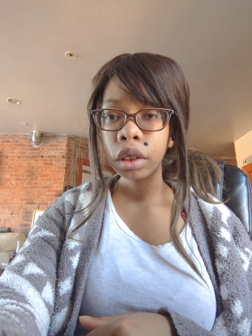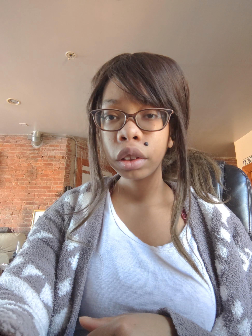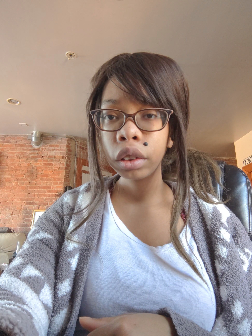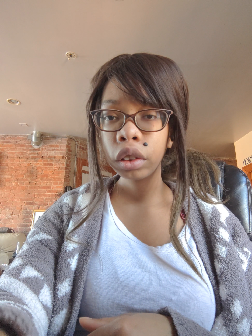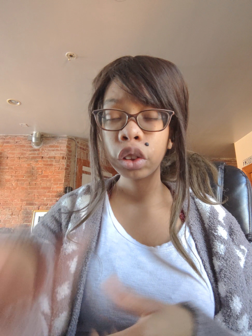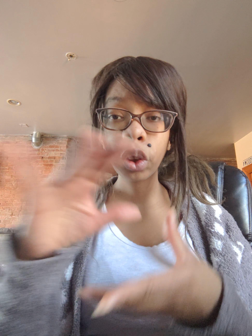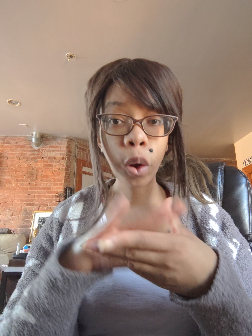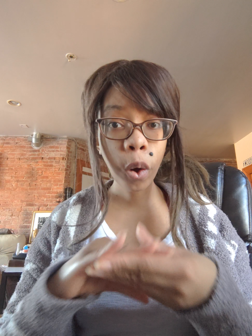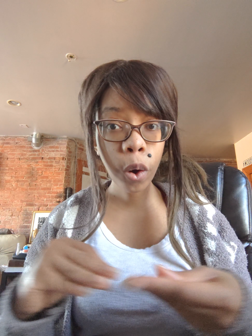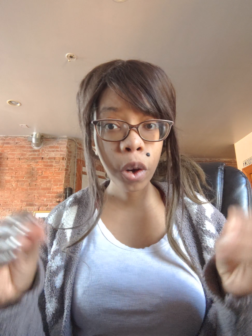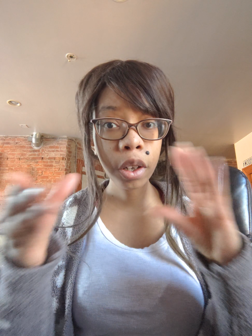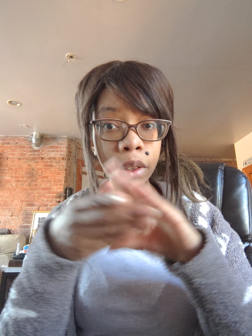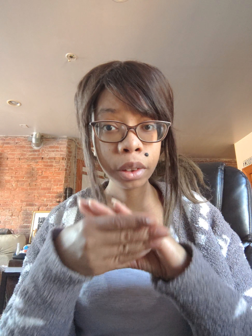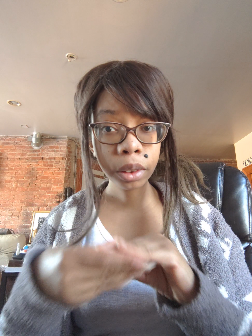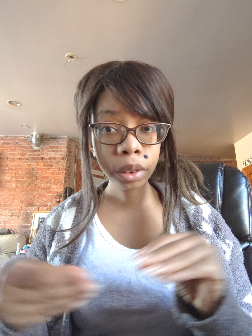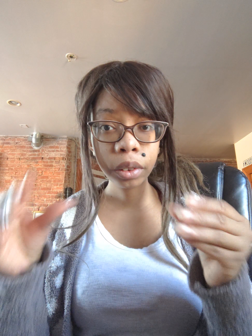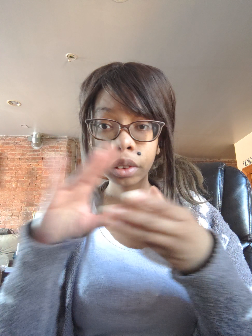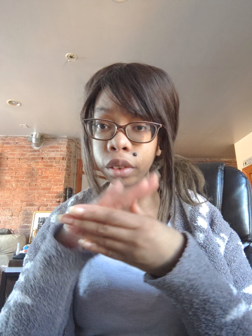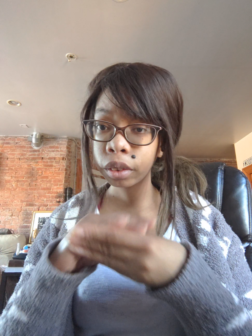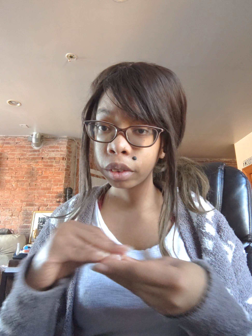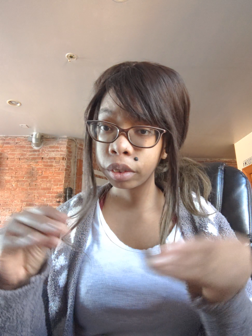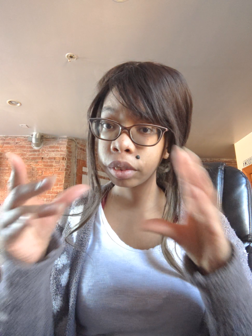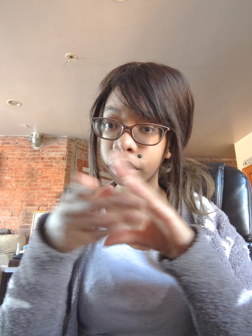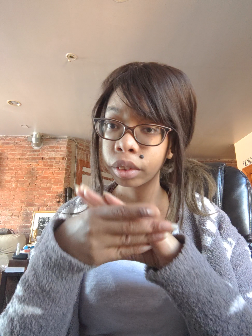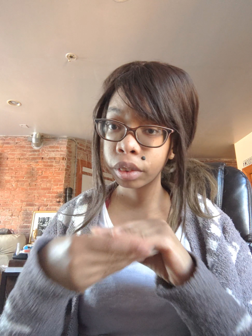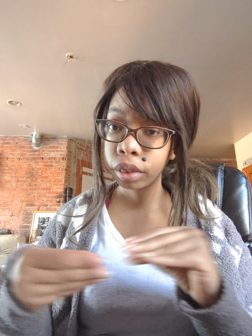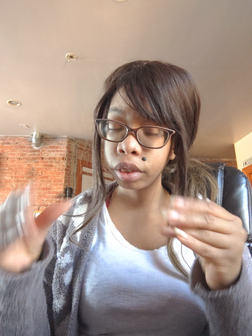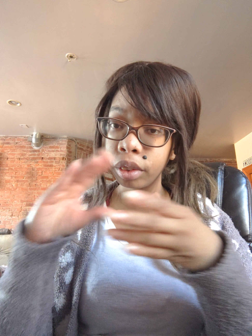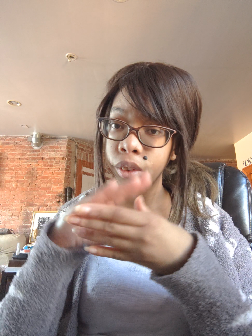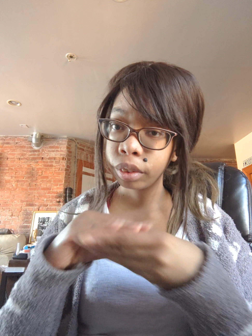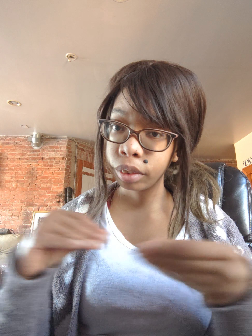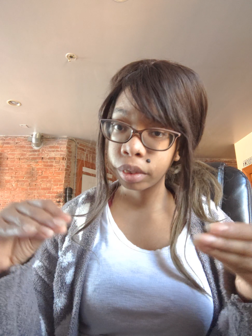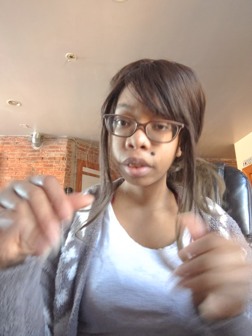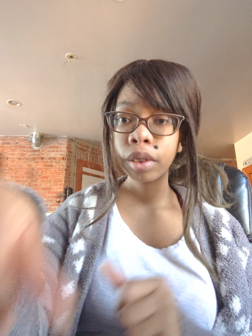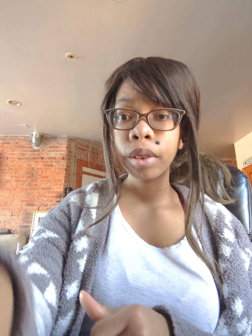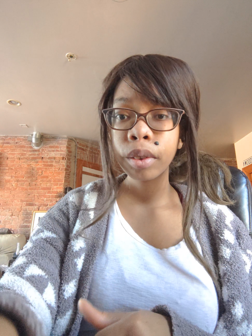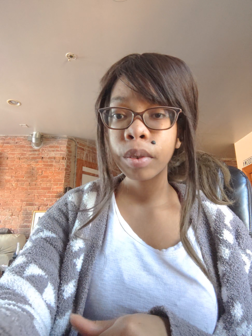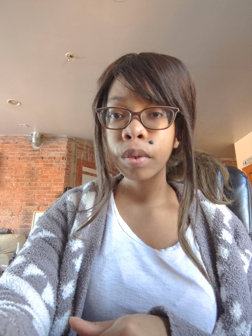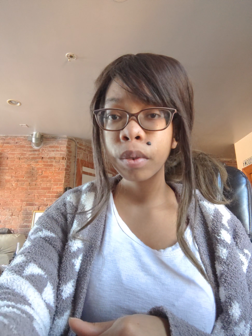story